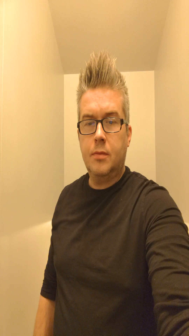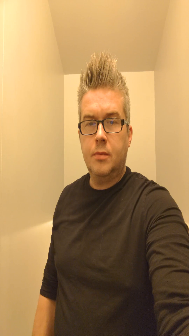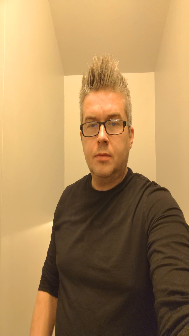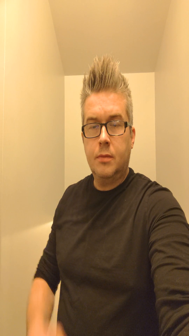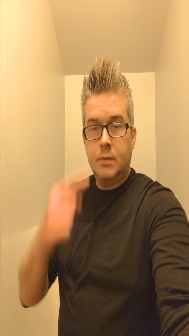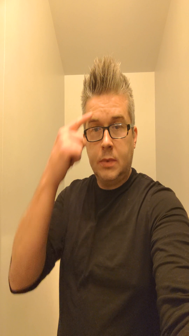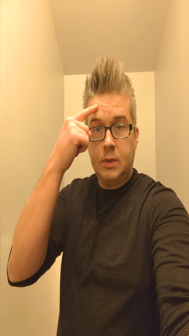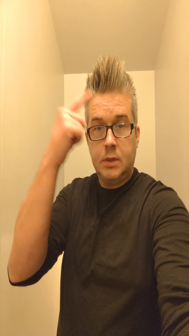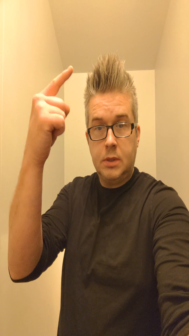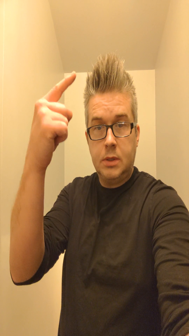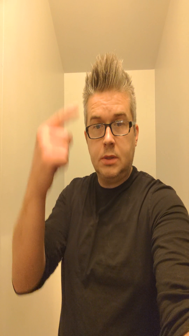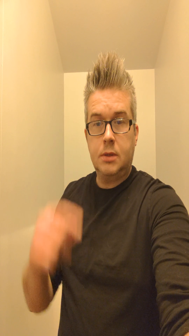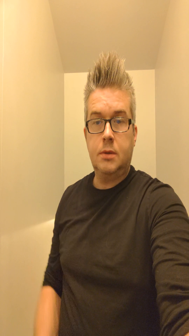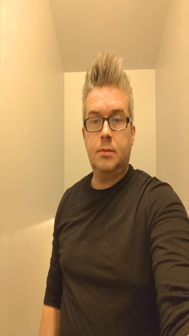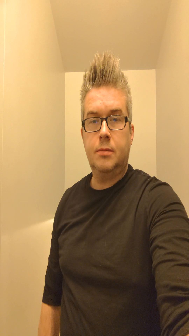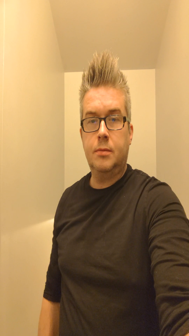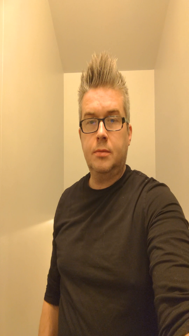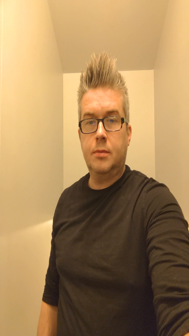penny